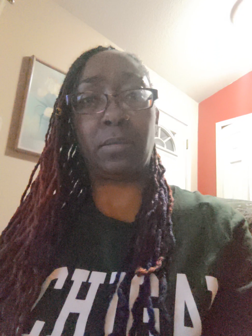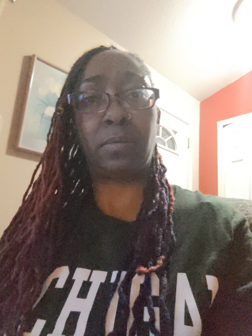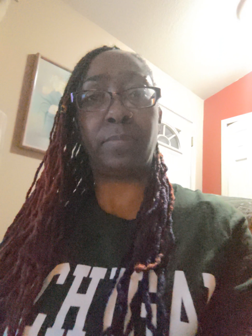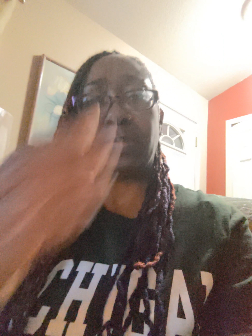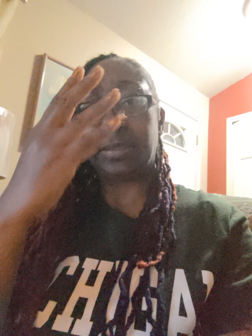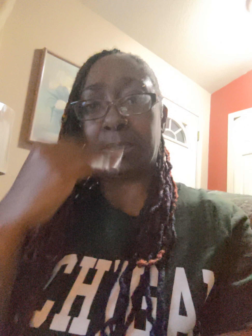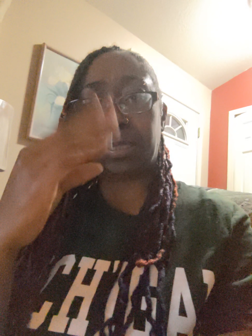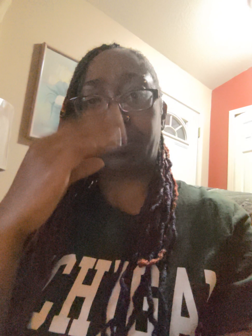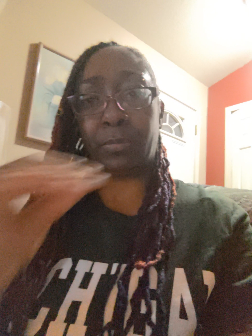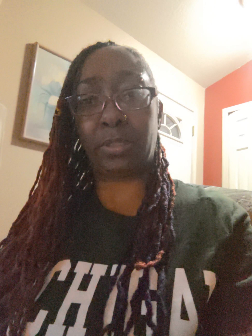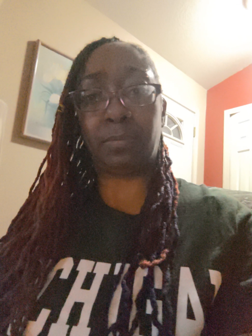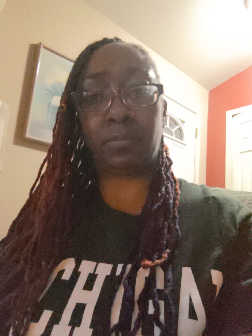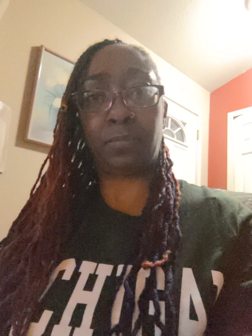sleepy